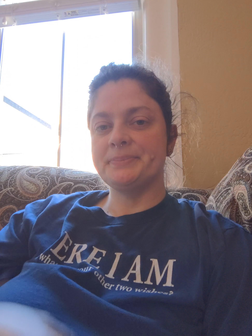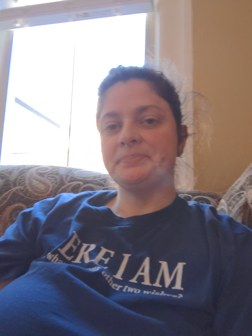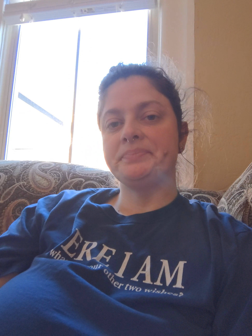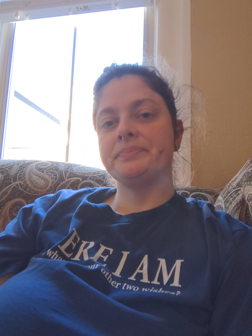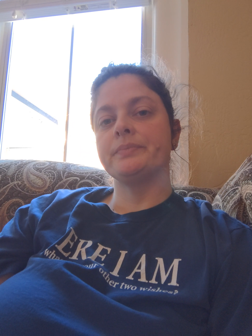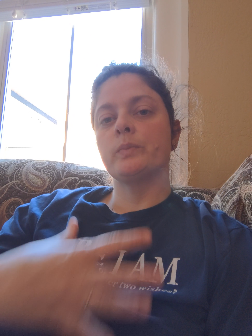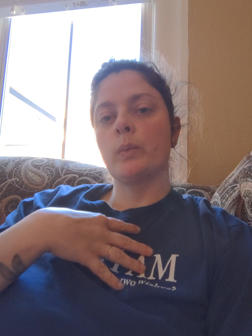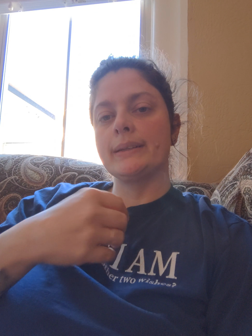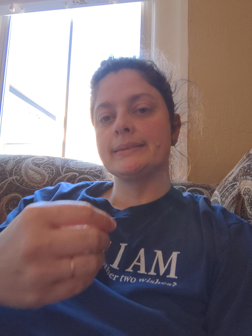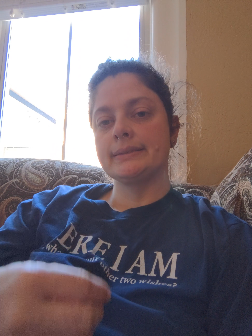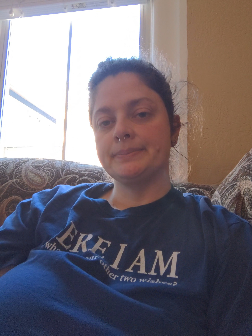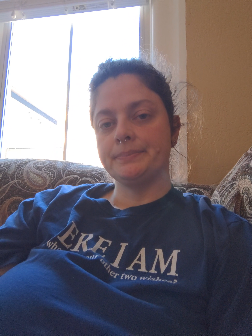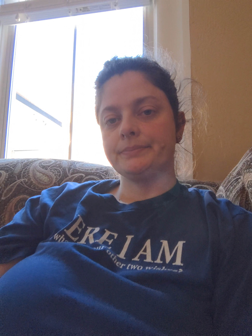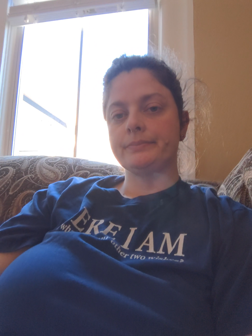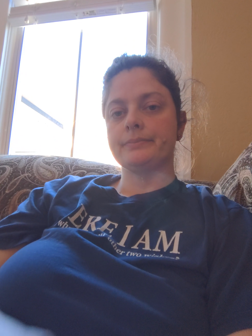white